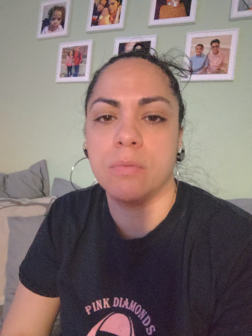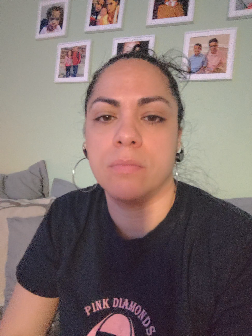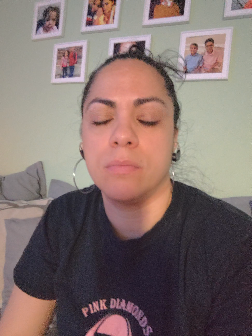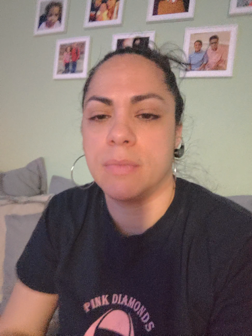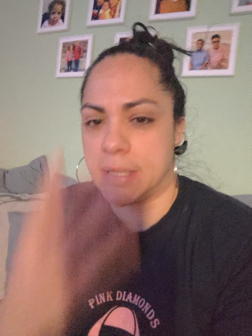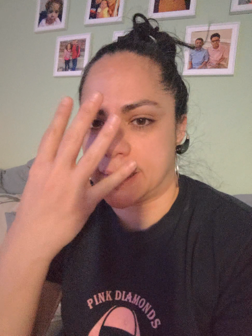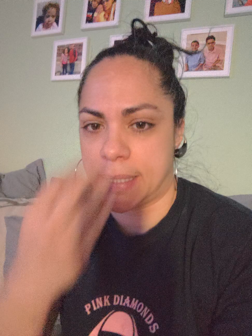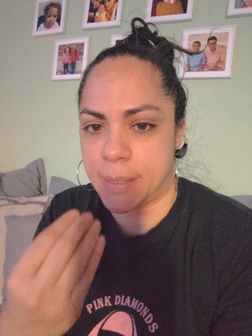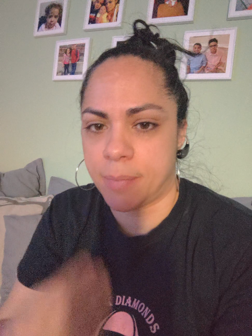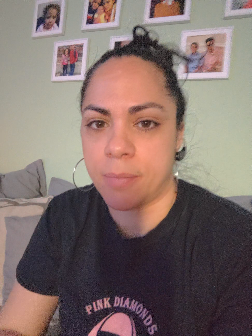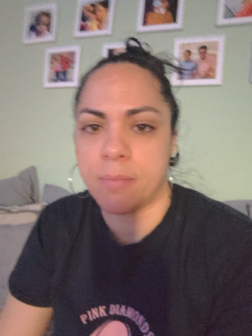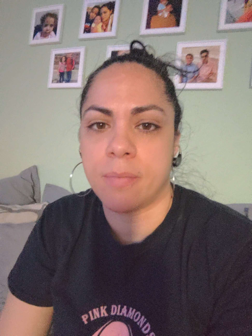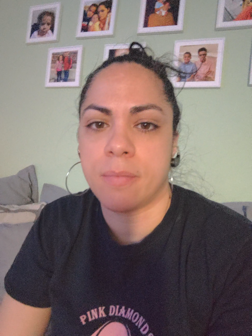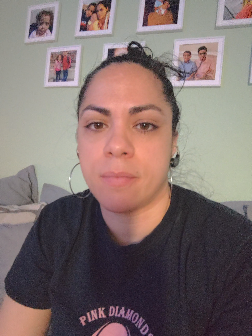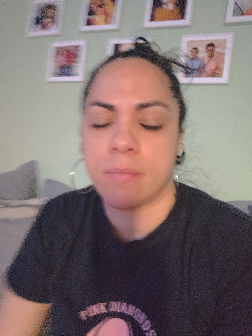sleep